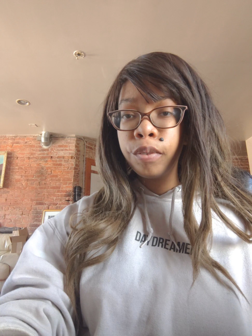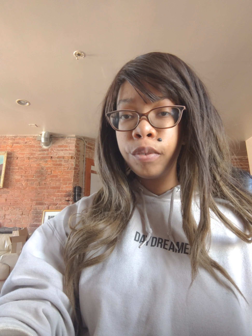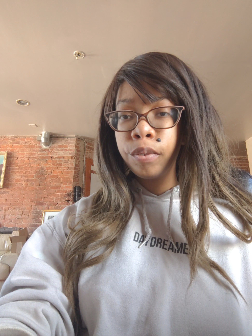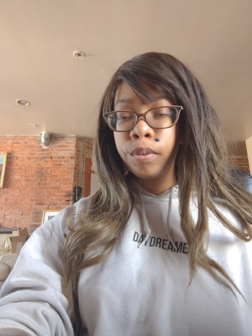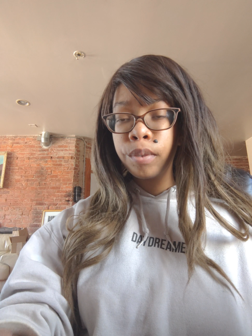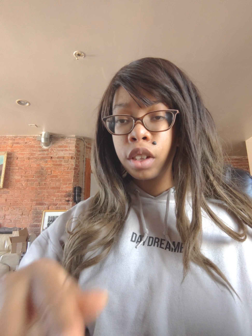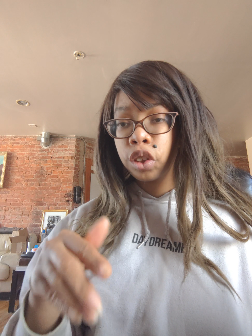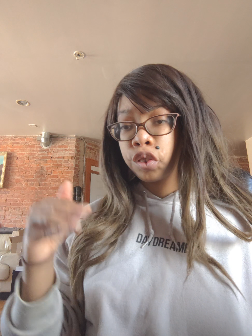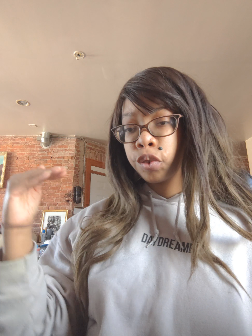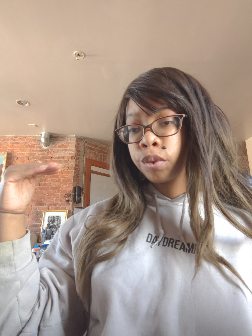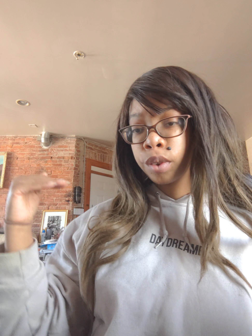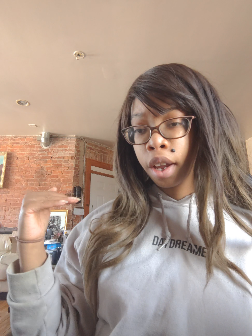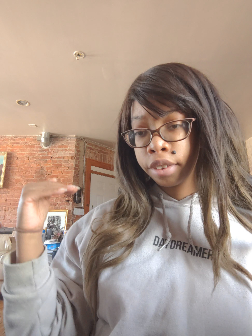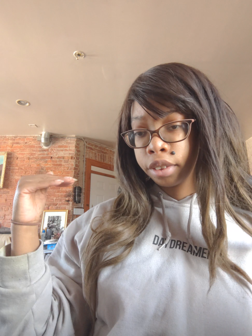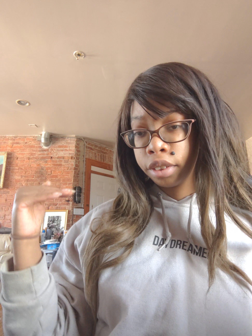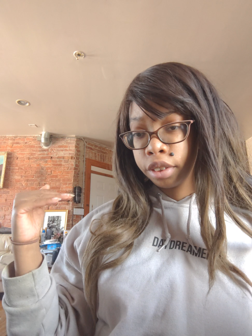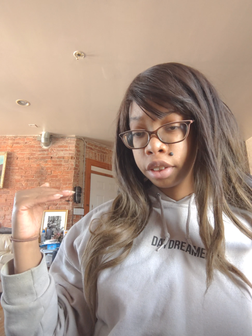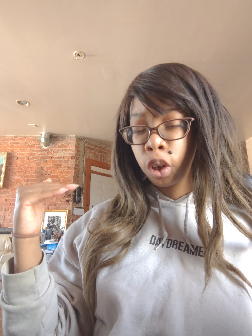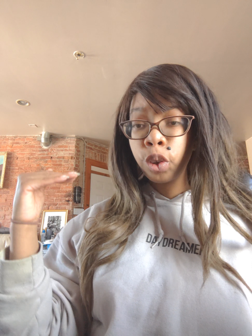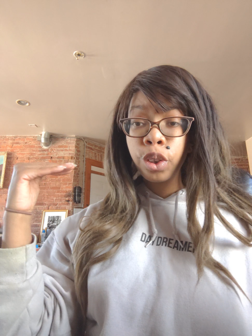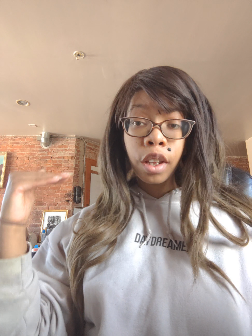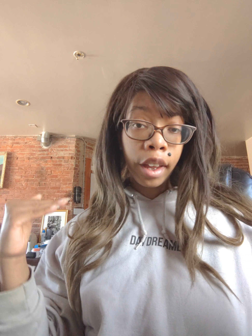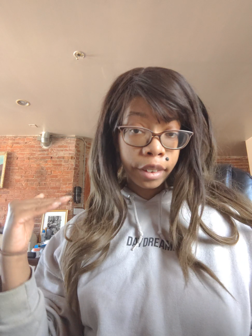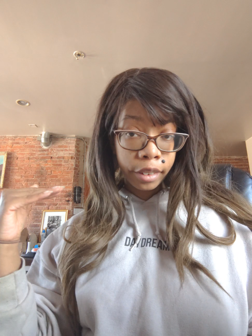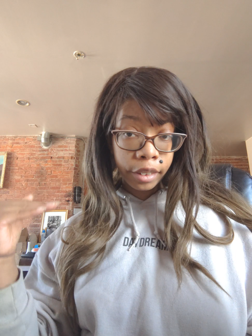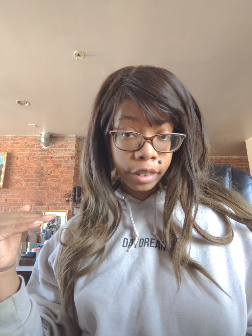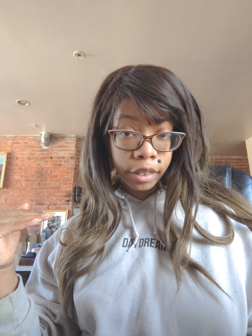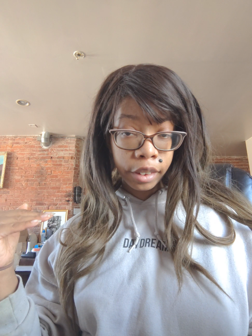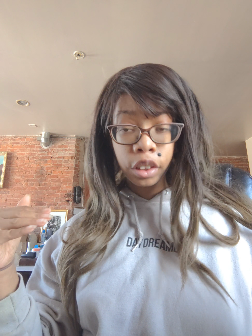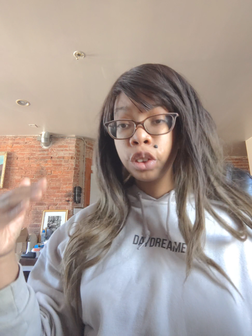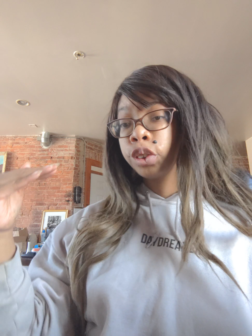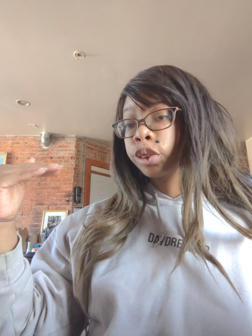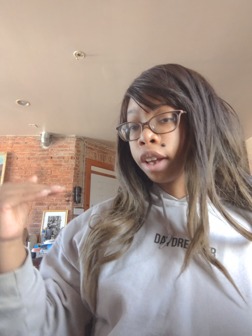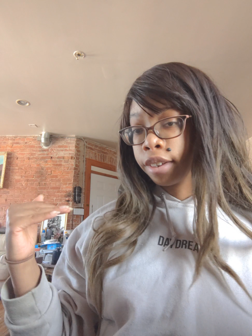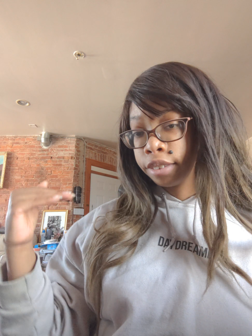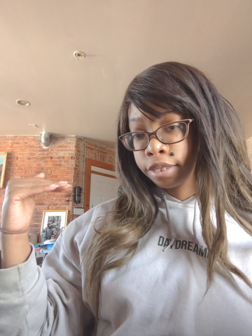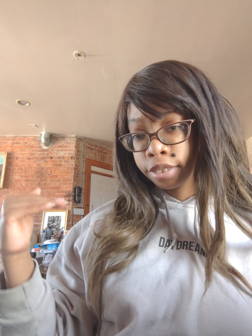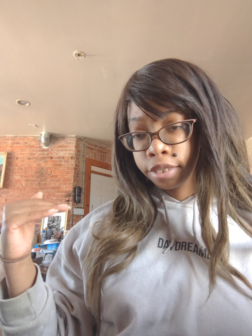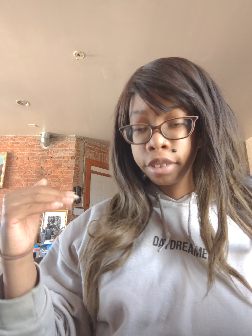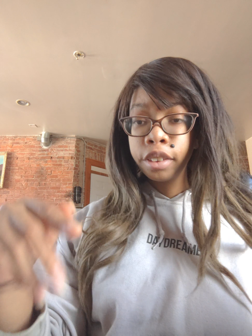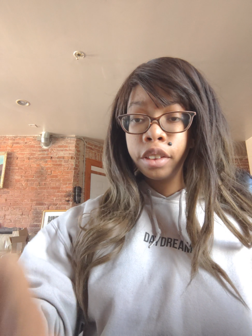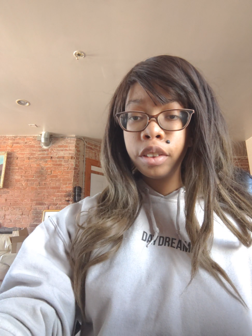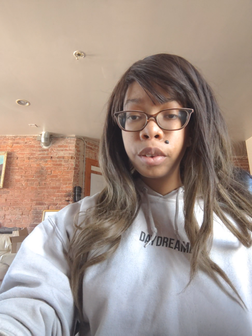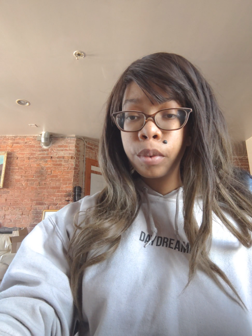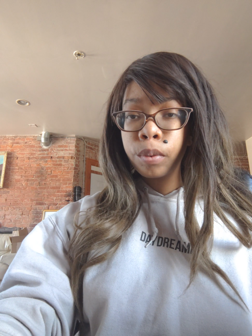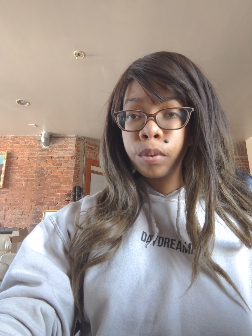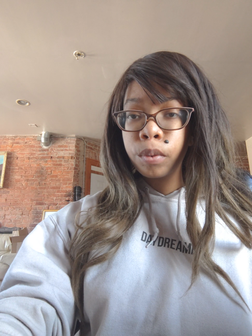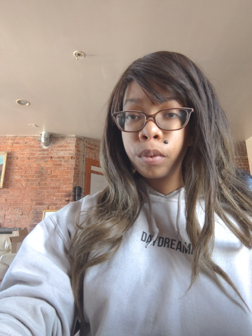child